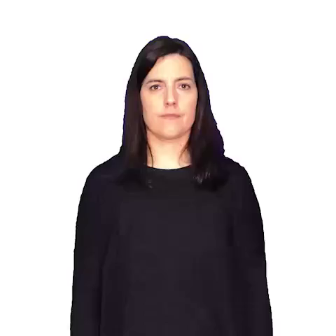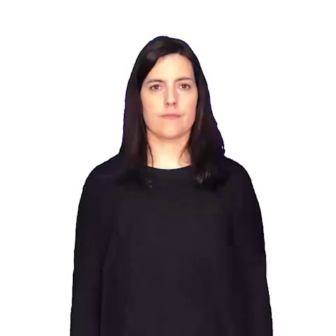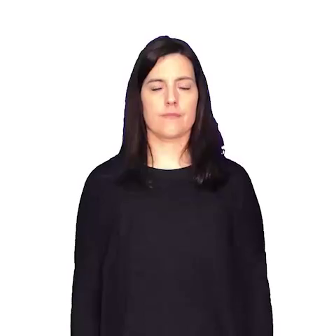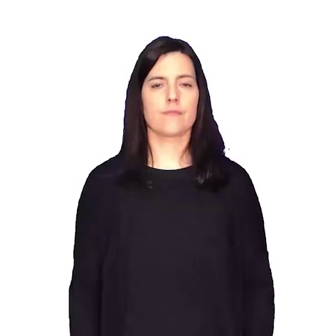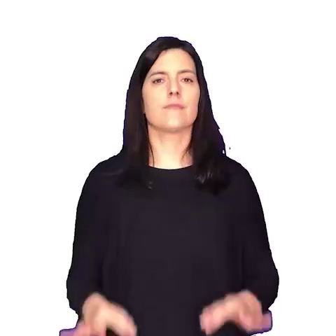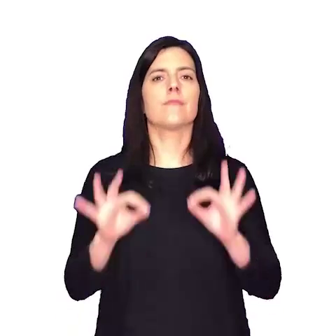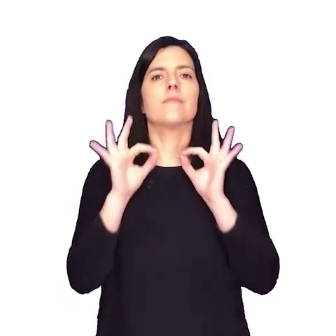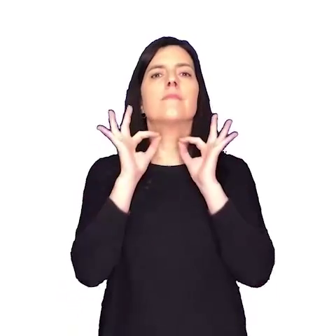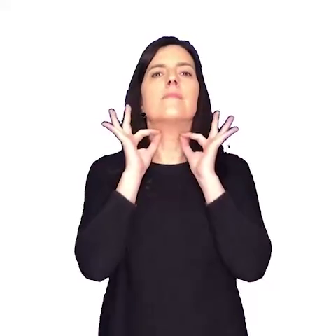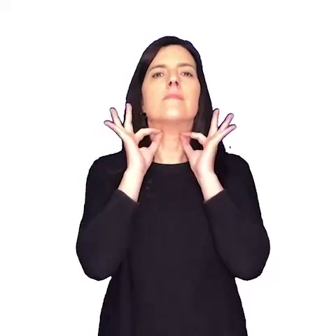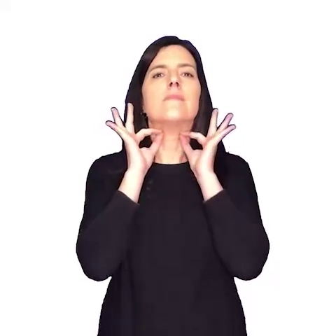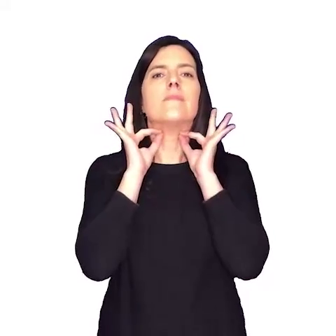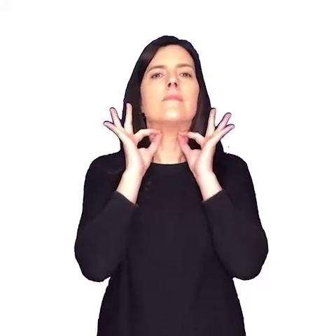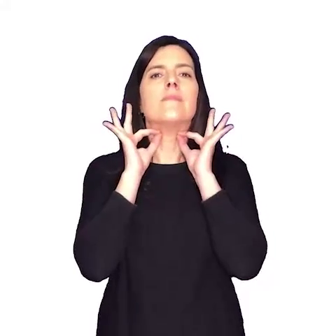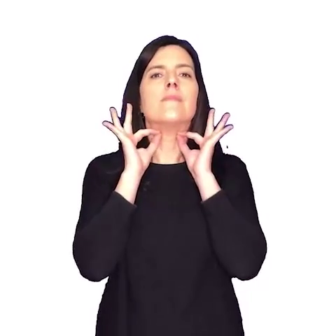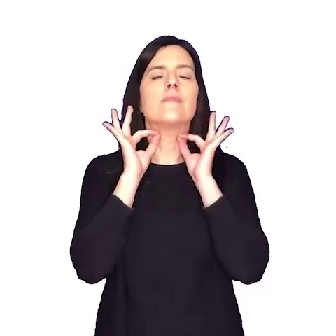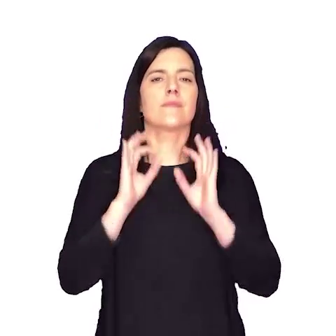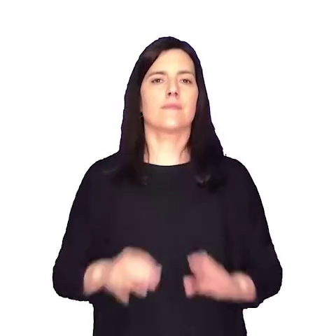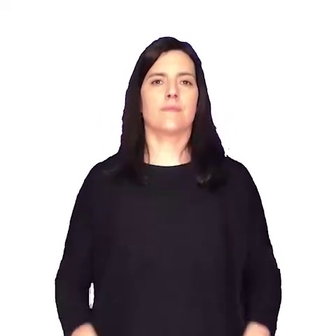amigdalitis